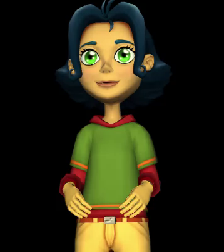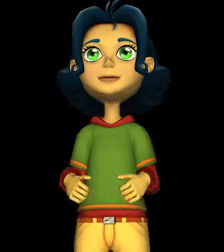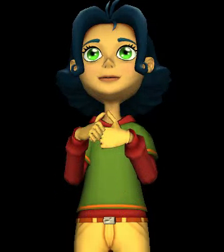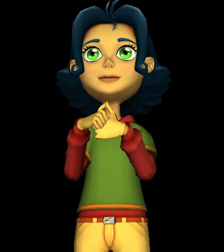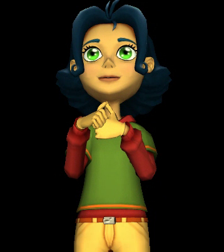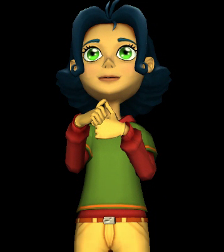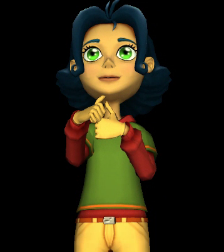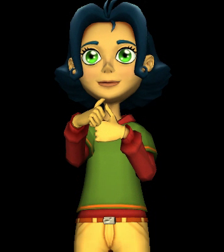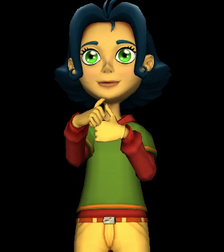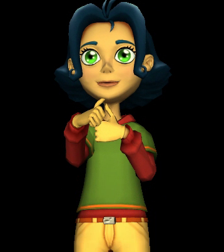مسافة